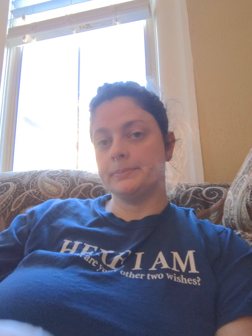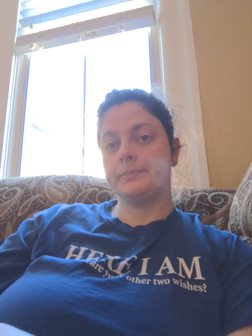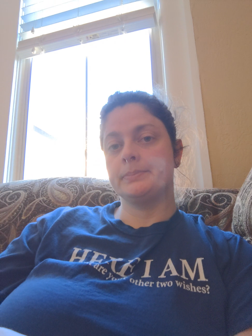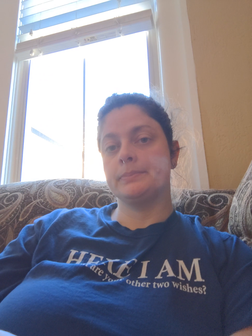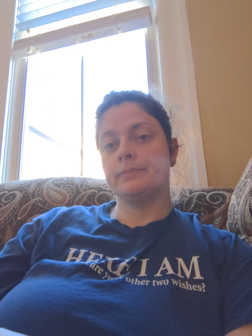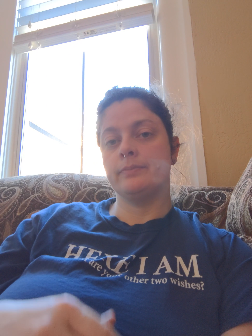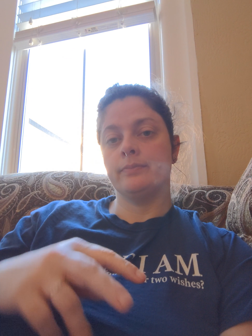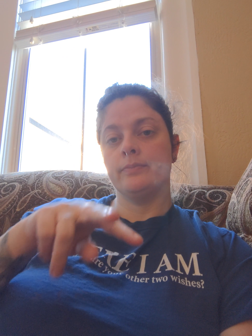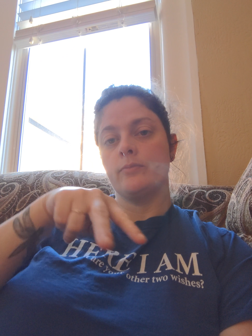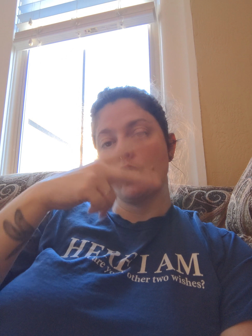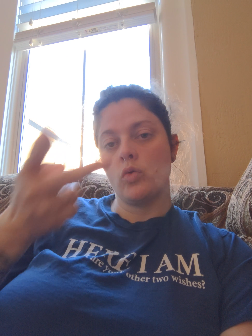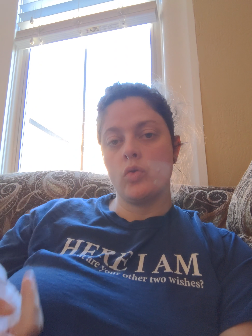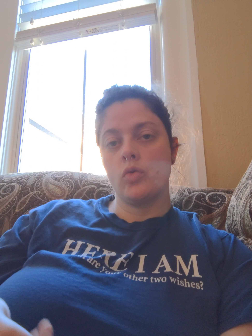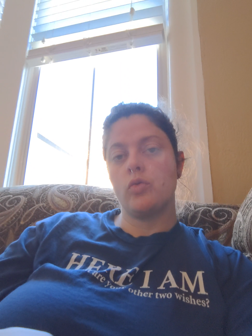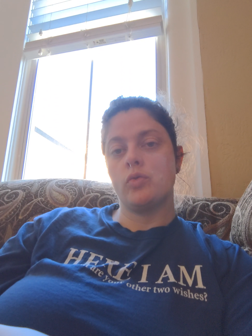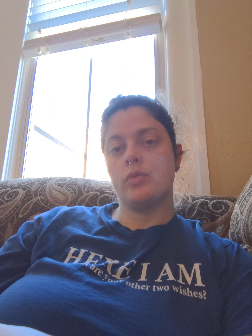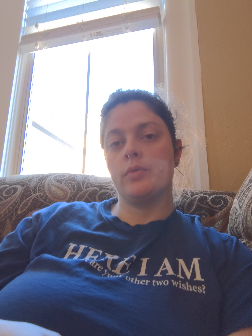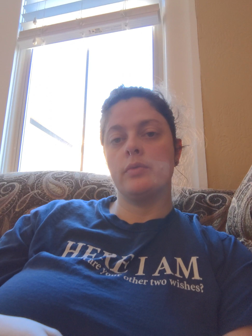fall